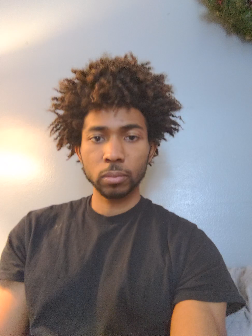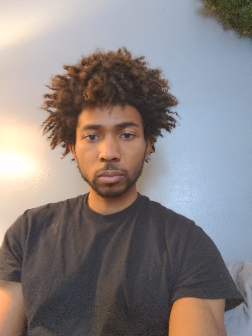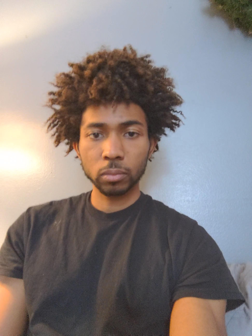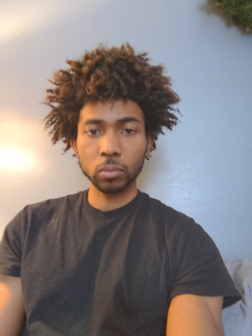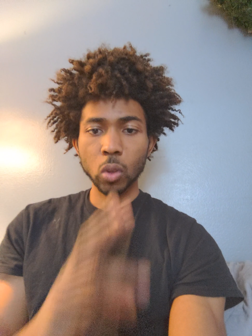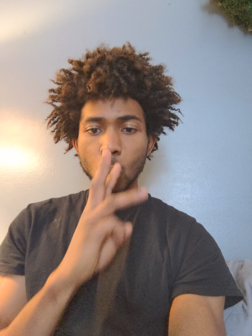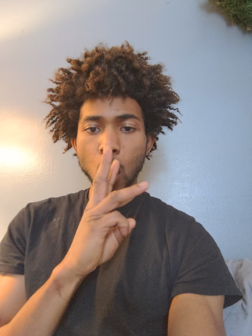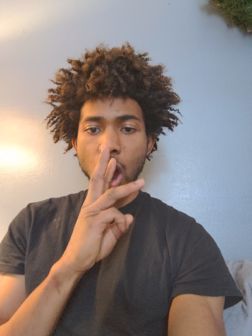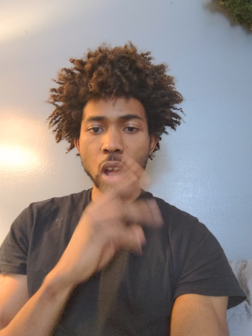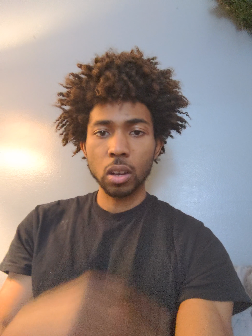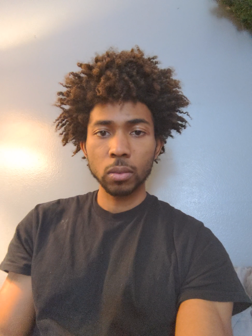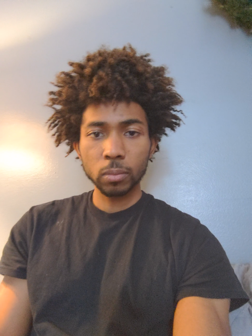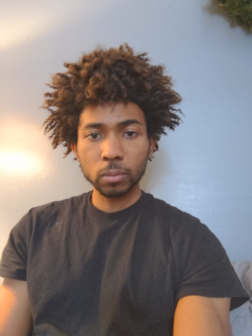water